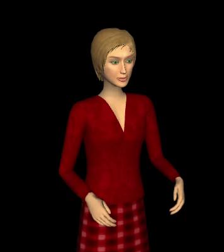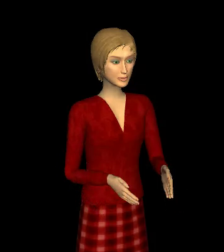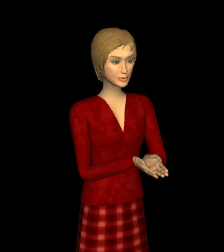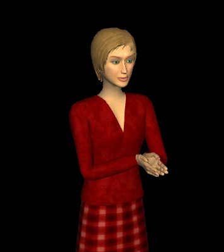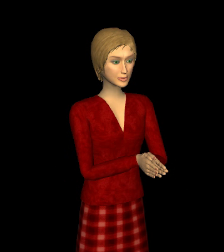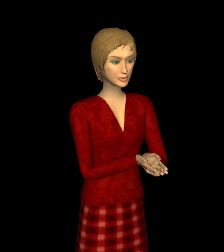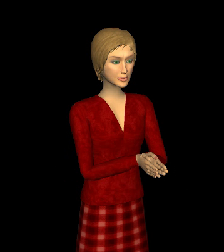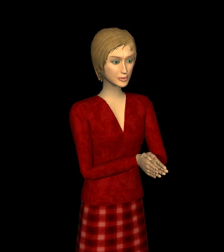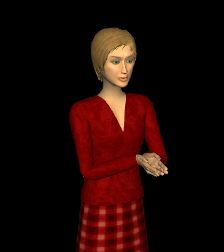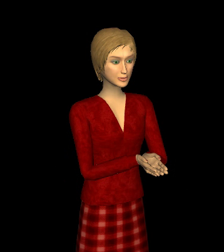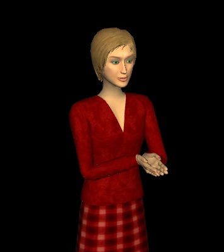كتاب